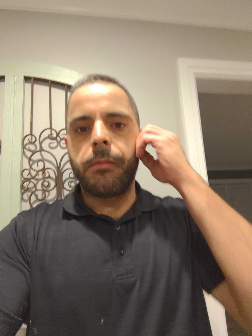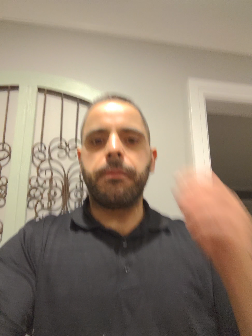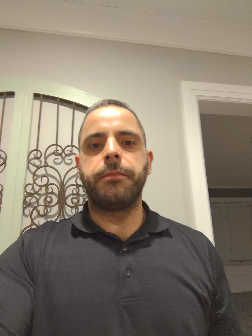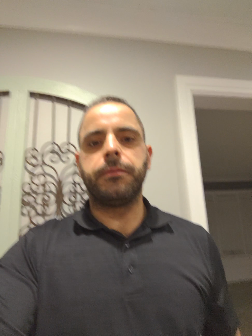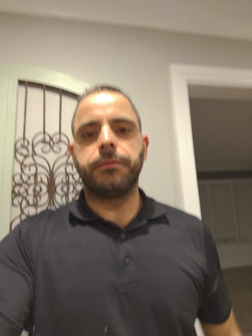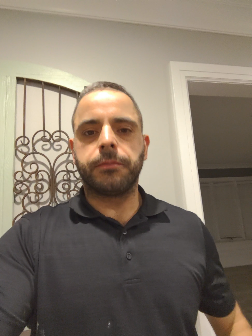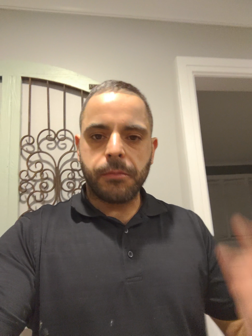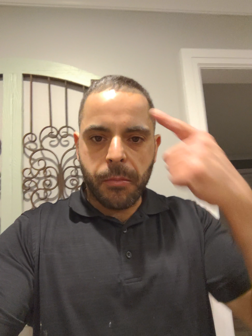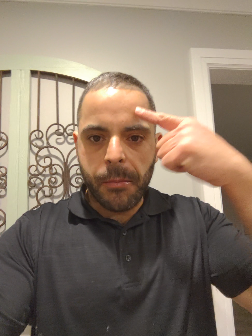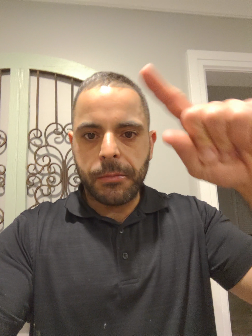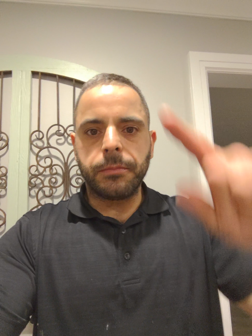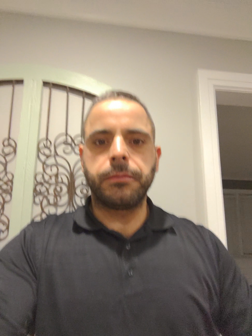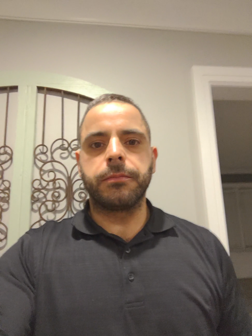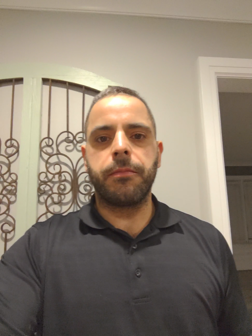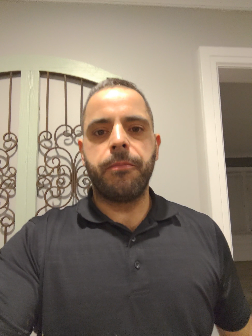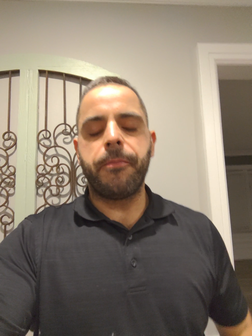for